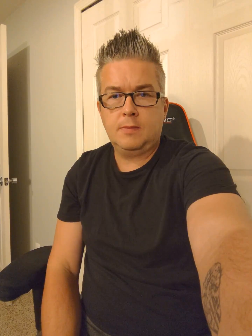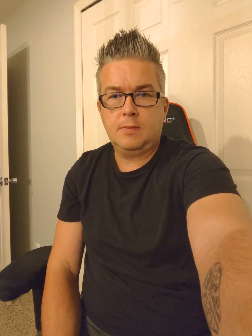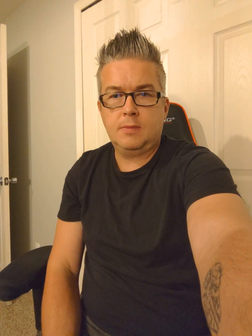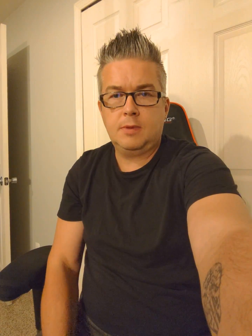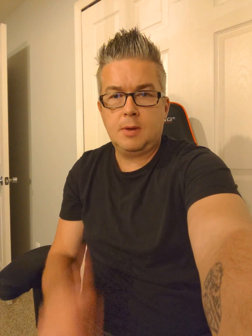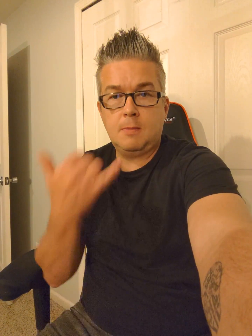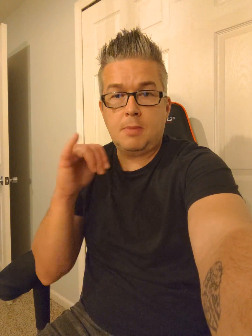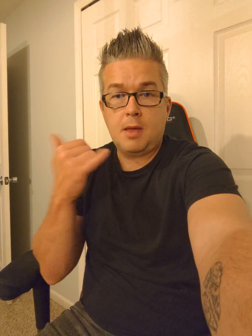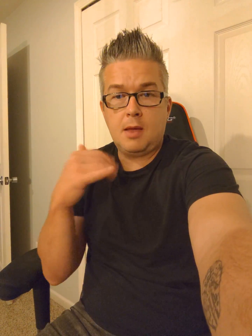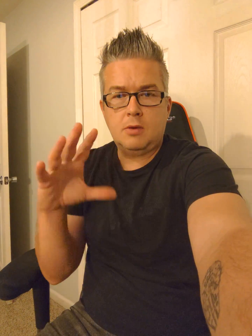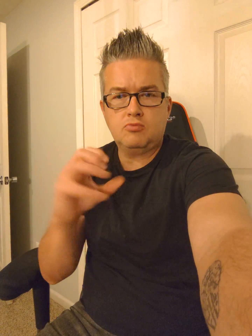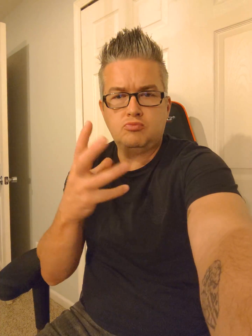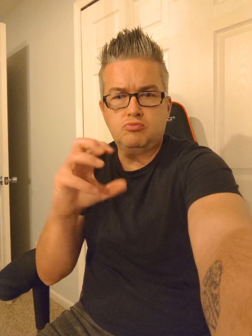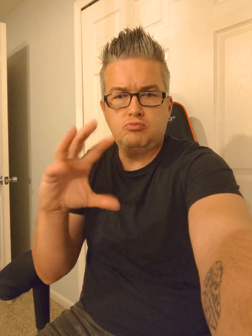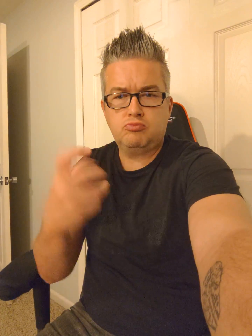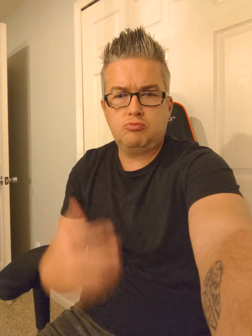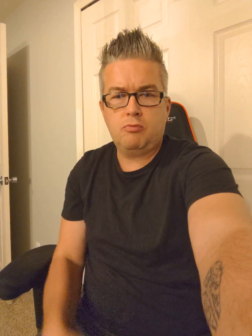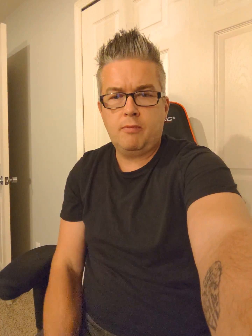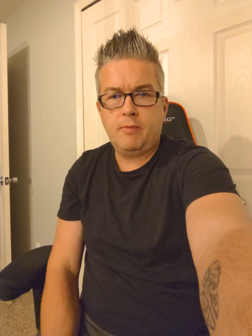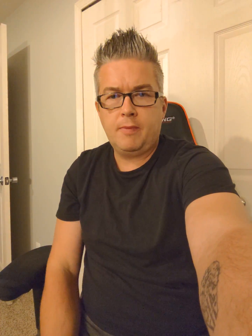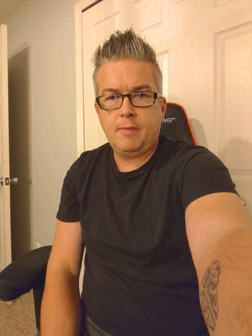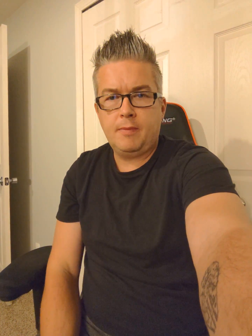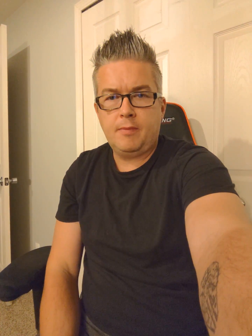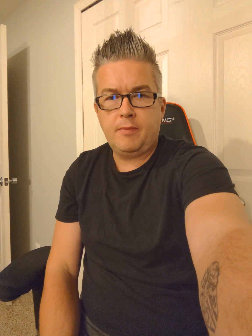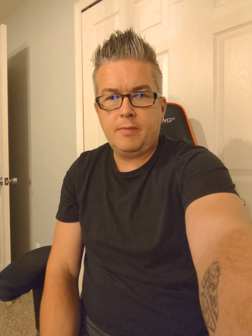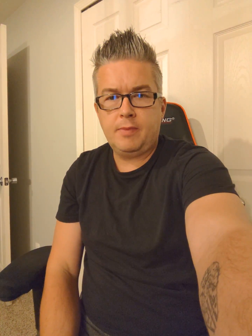play dough